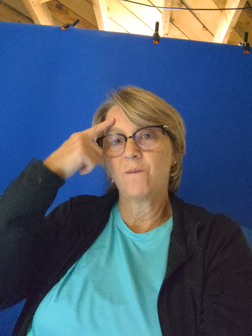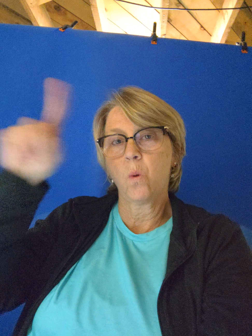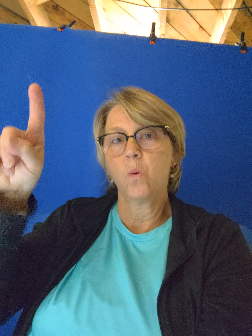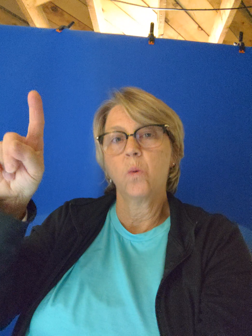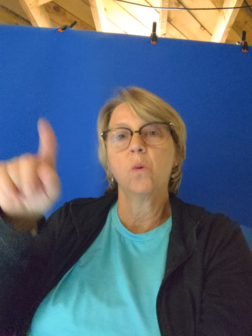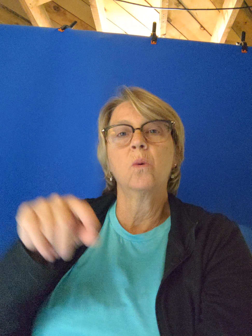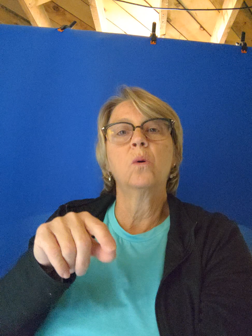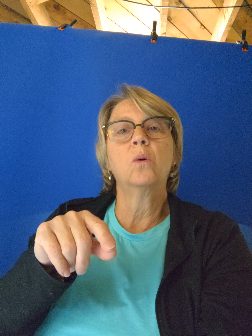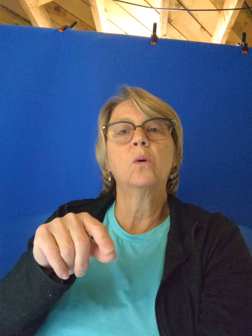for